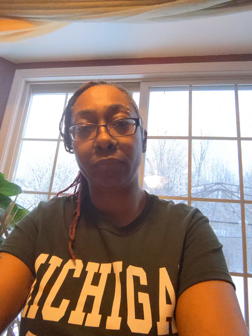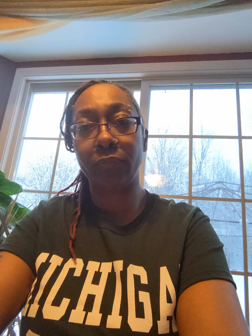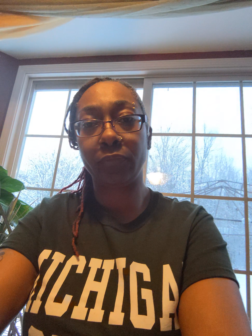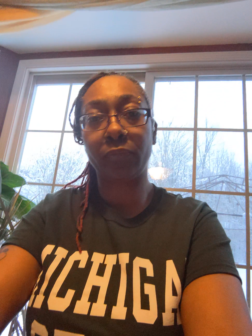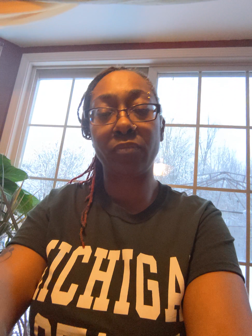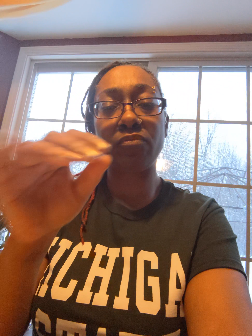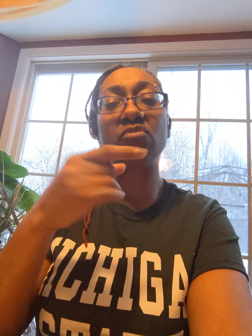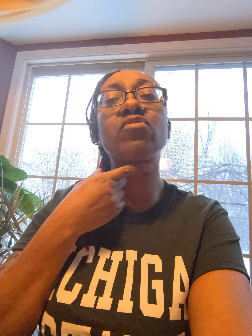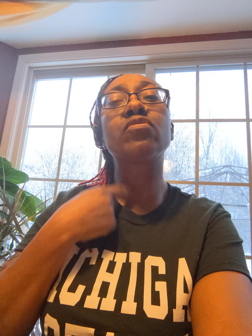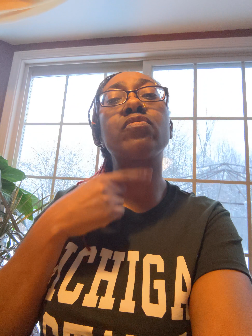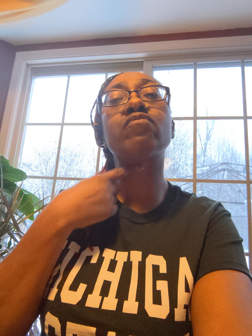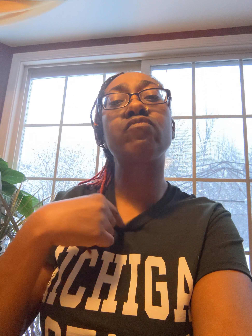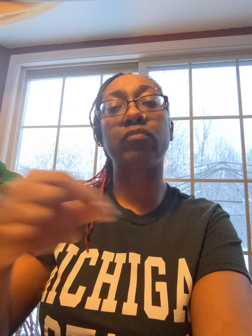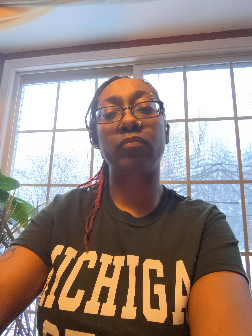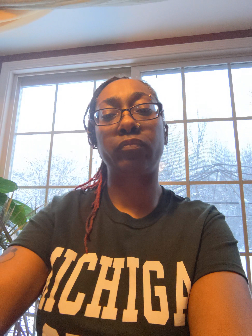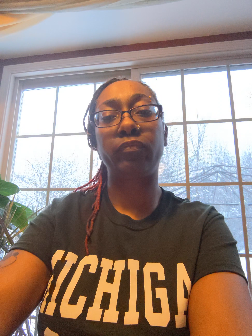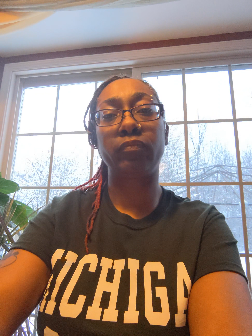thirsty